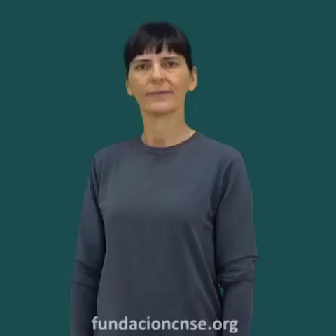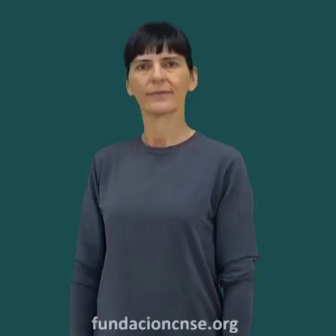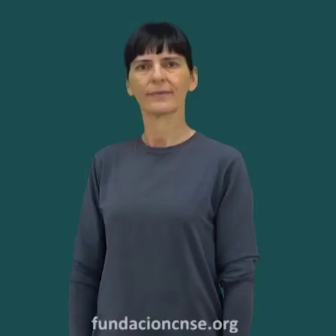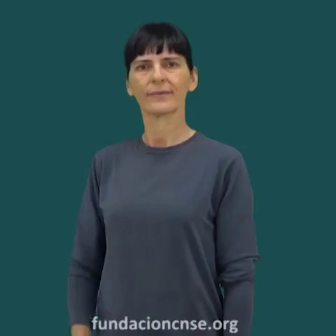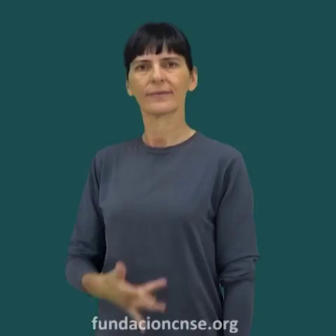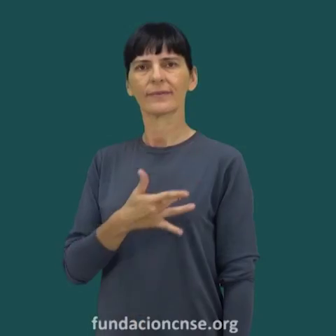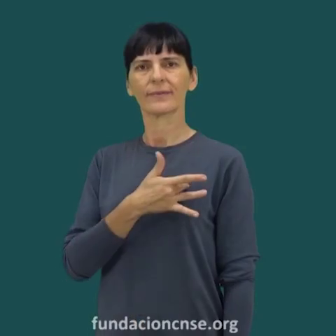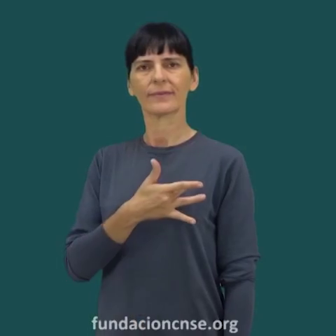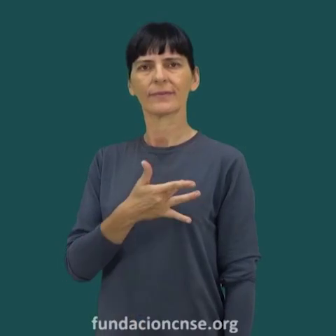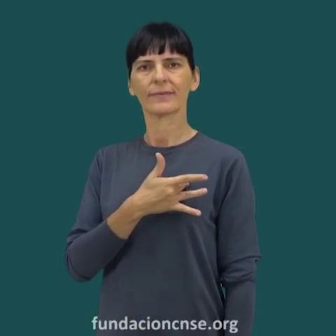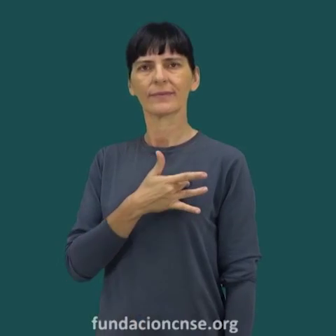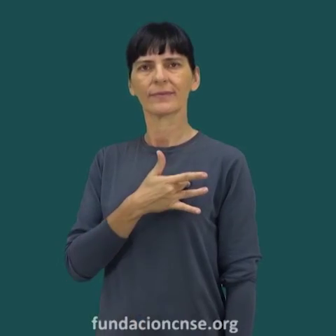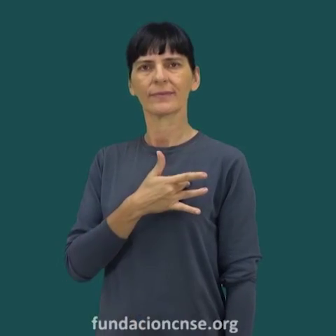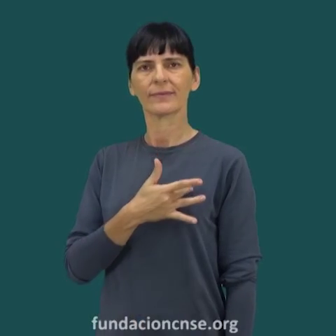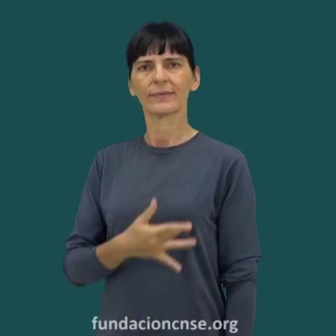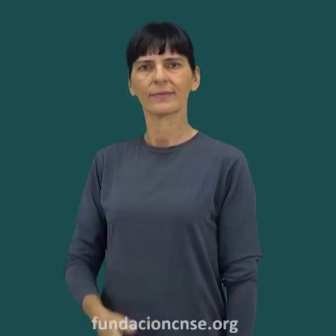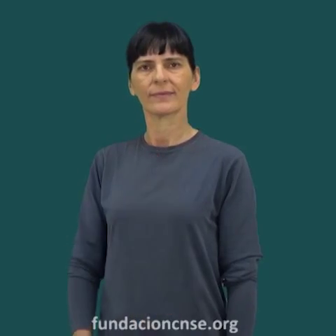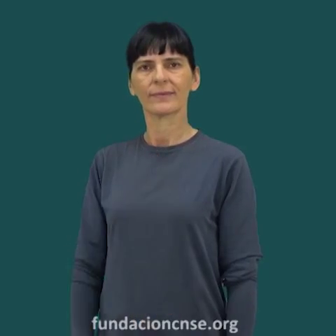corazon